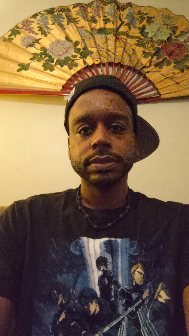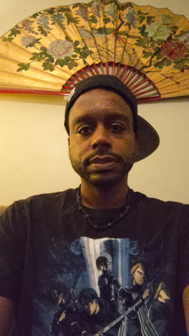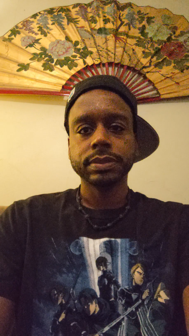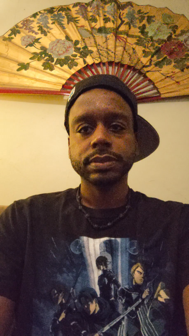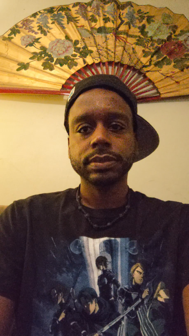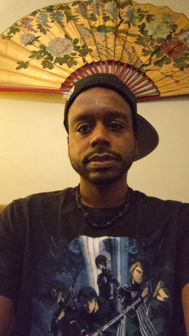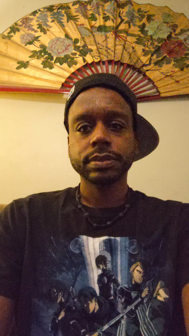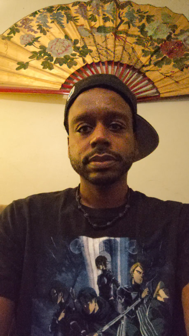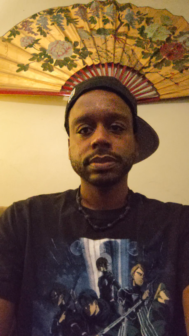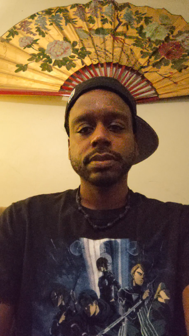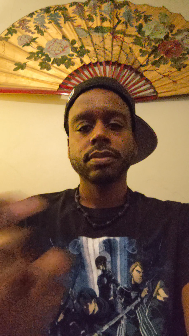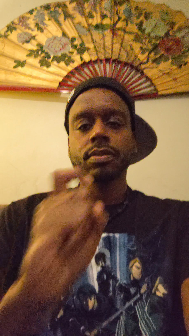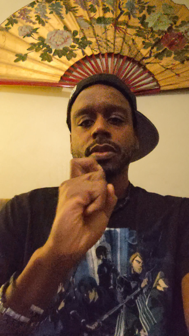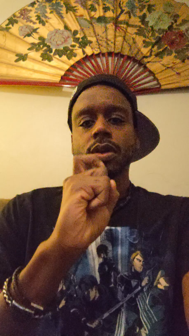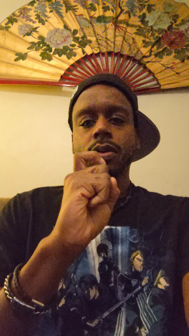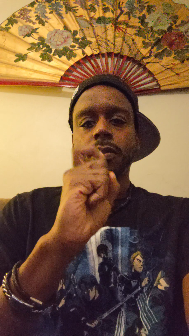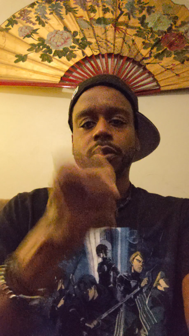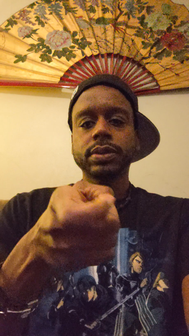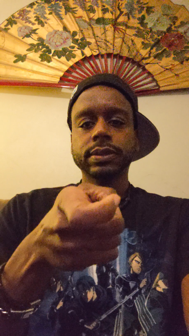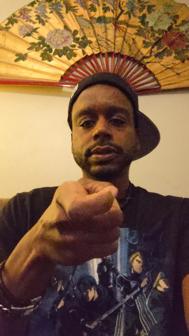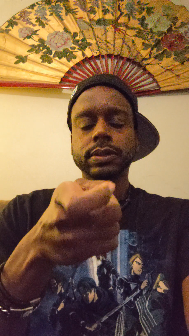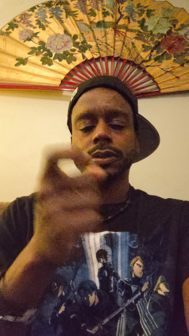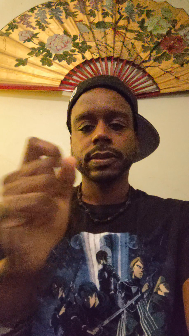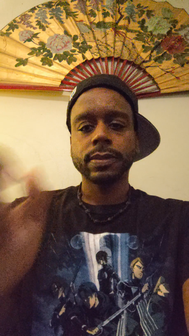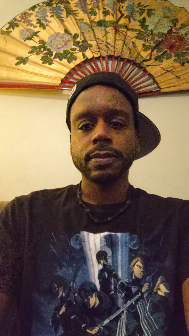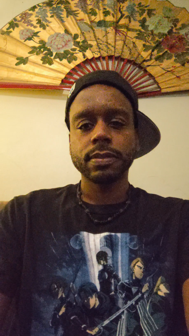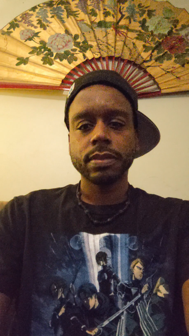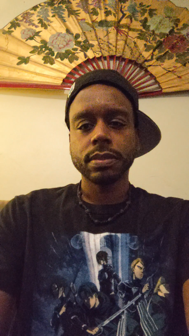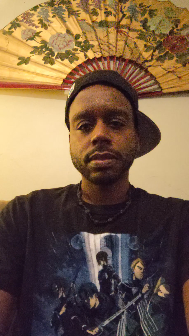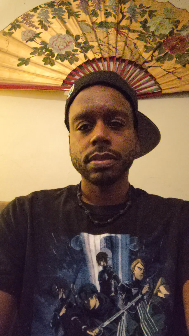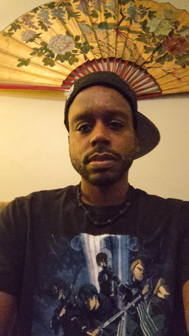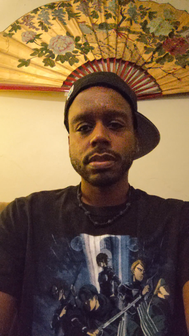present